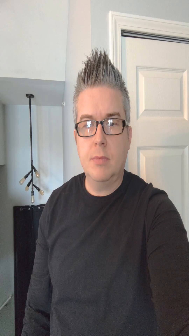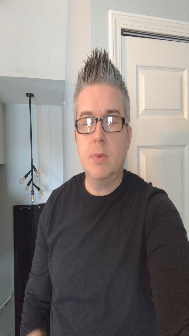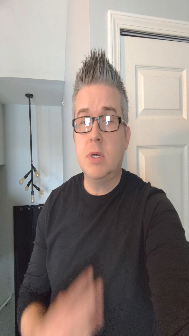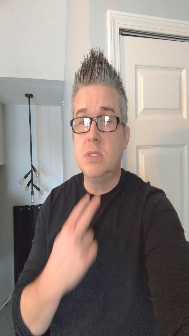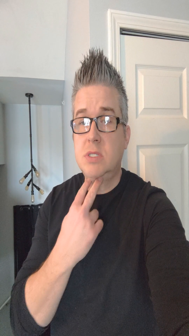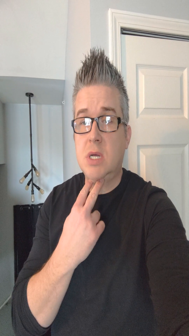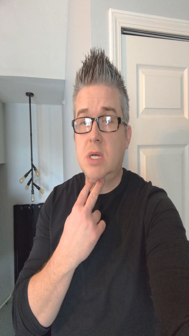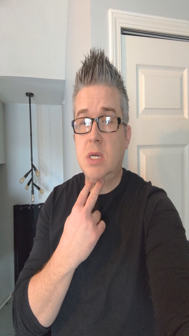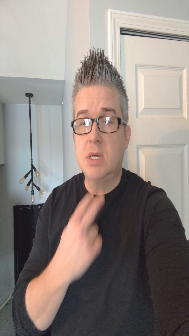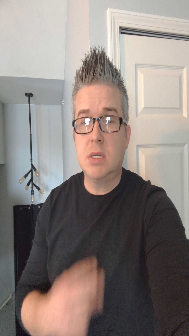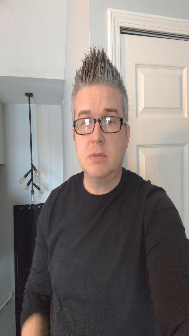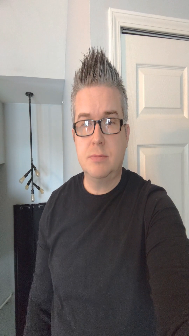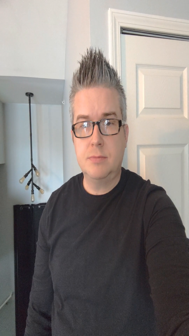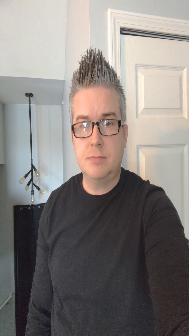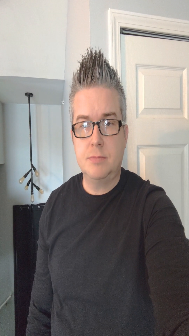stuck